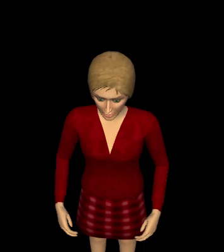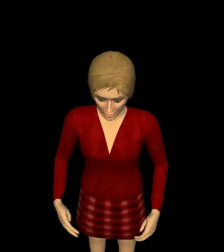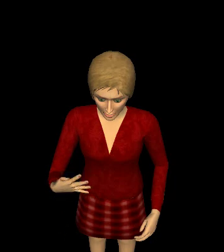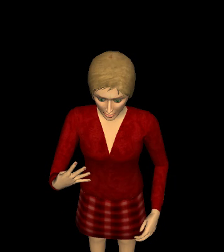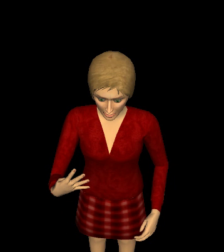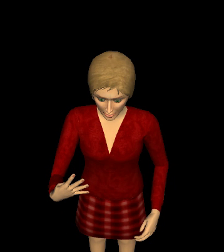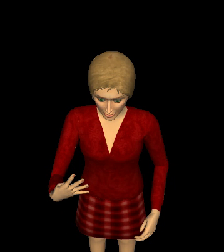4